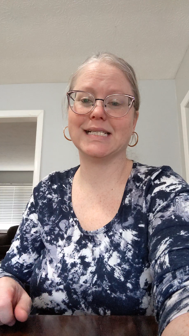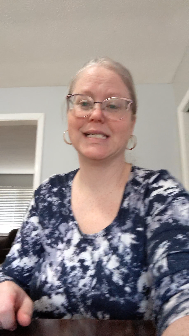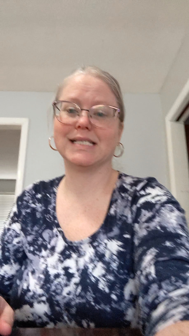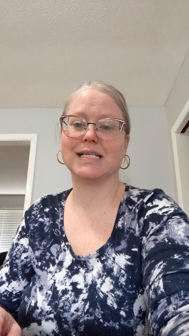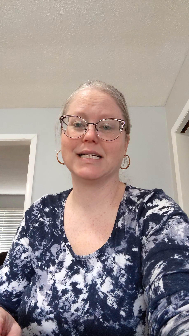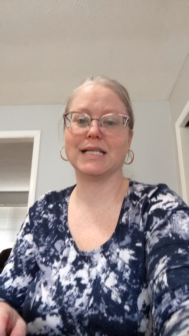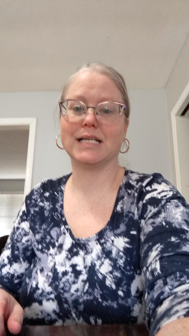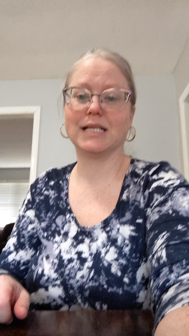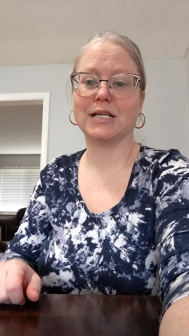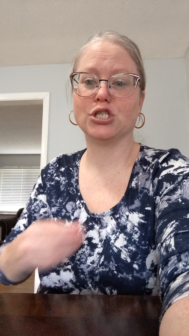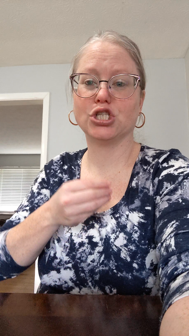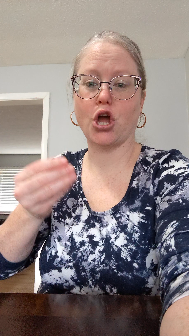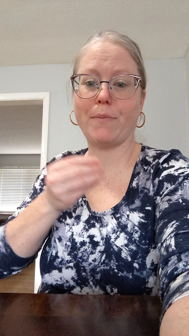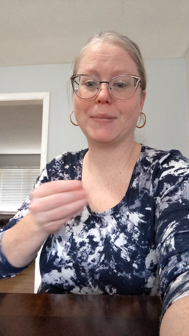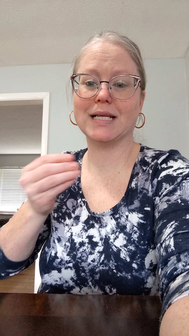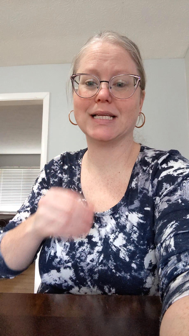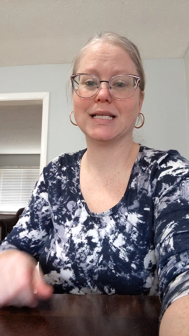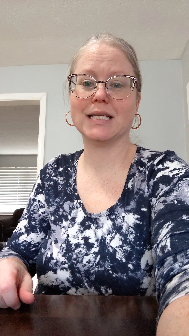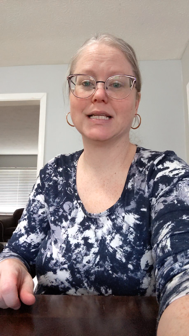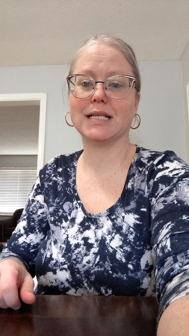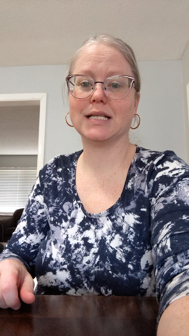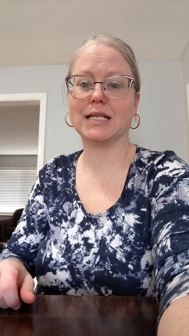shopping